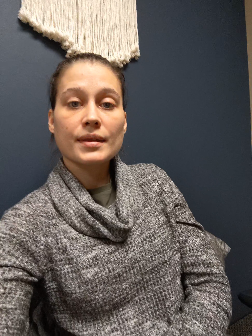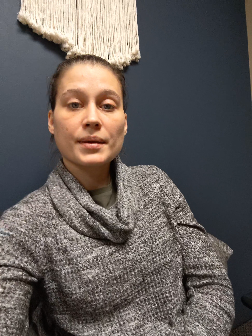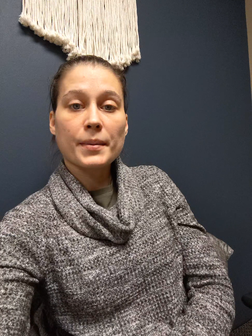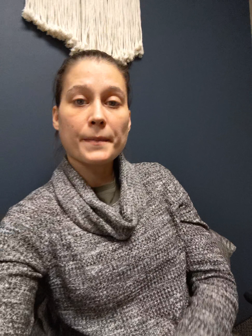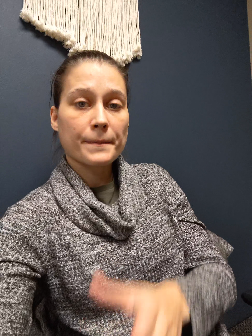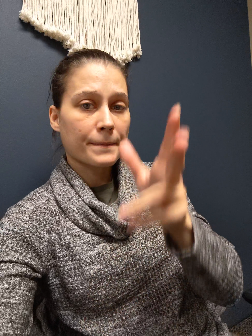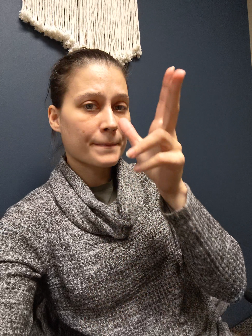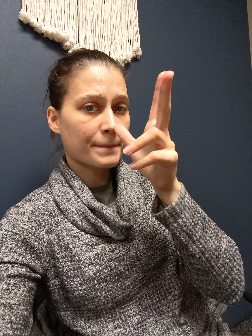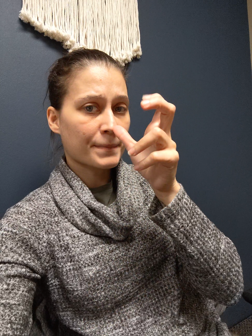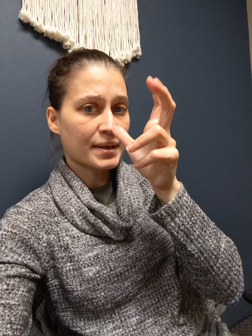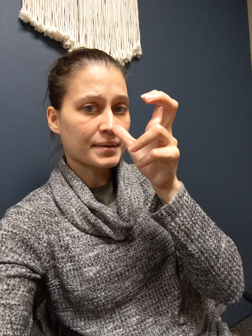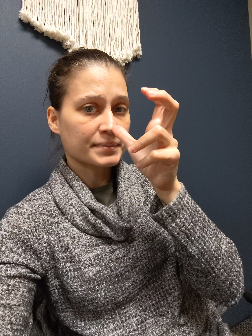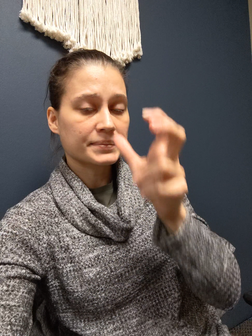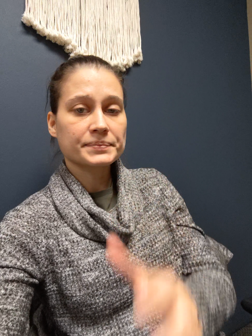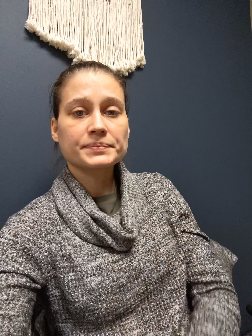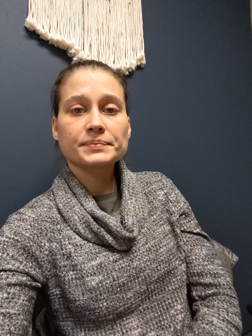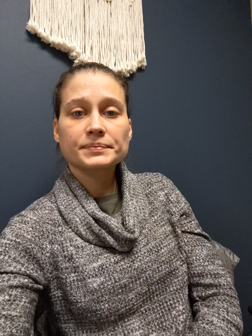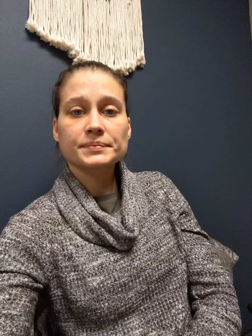bug